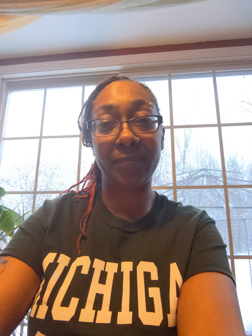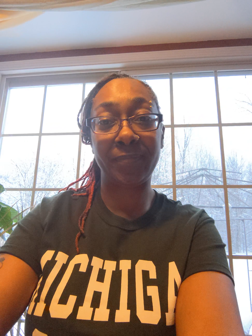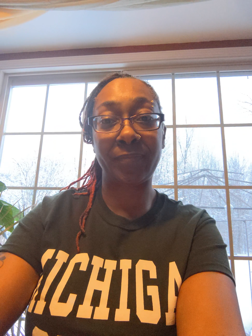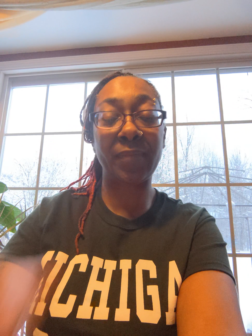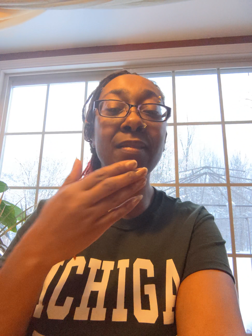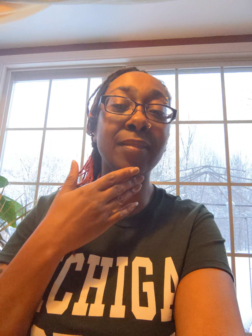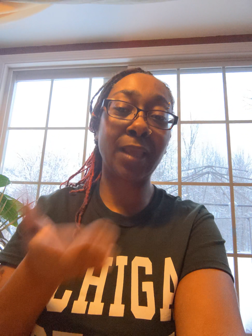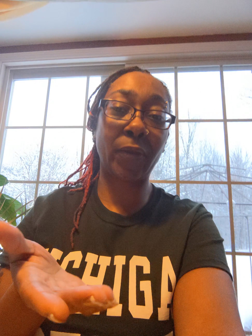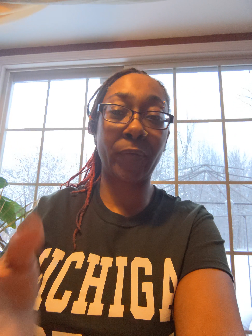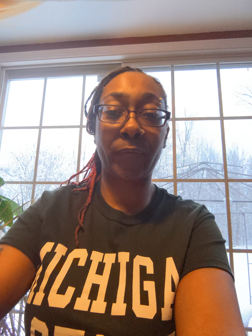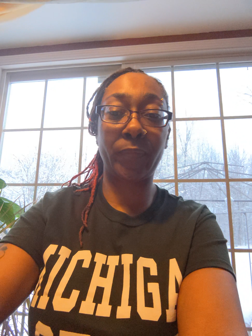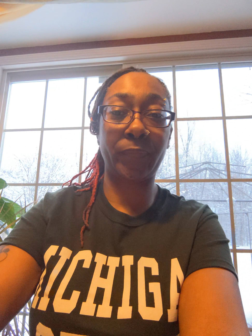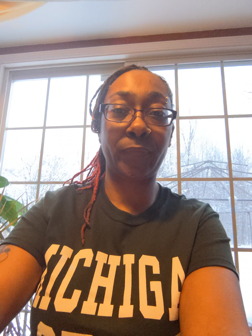thank you